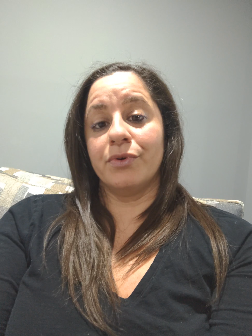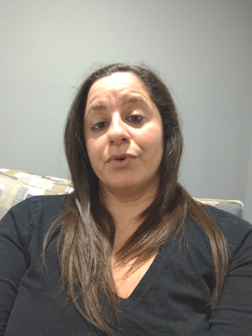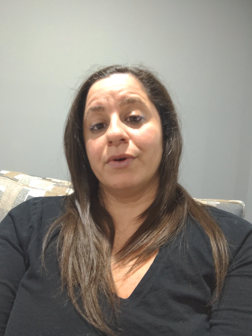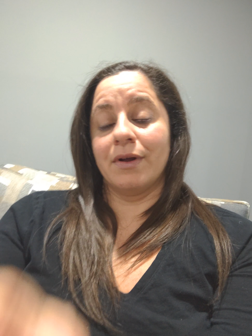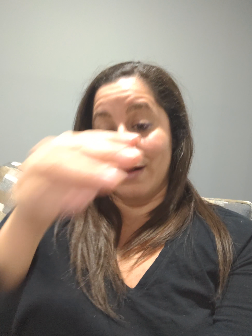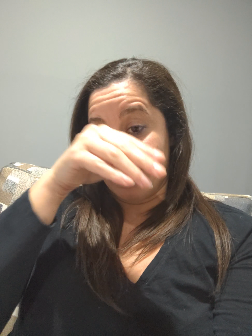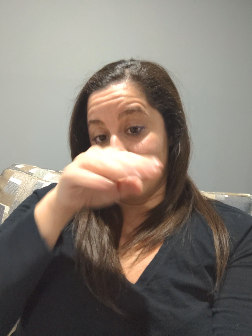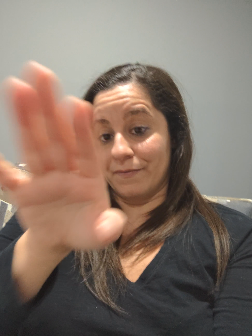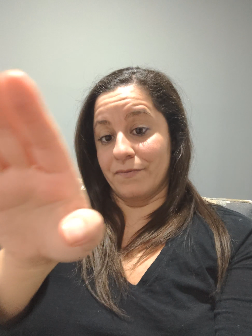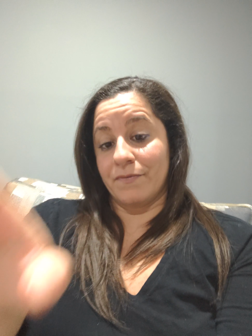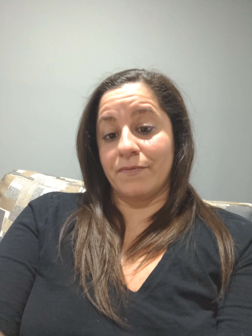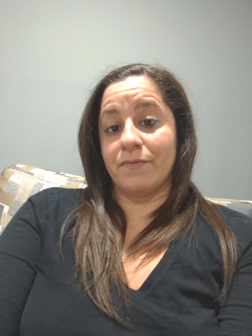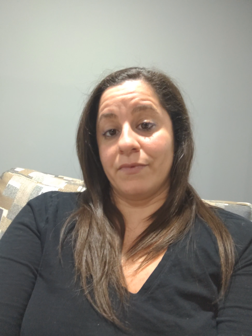elephant